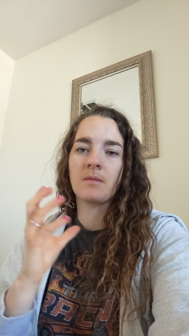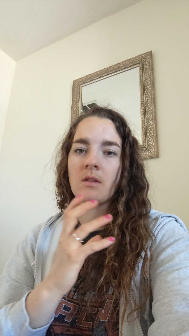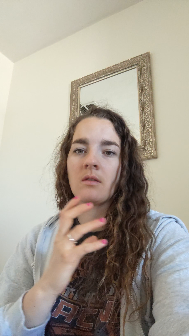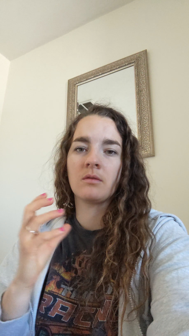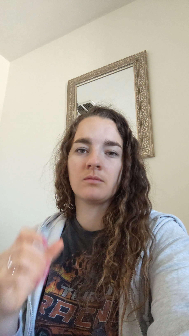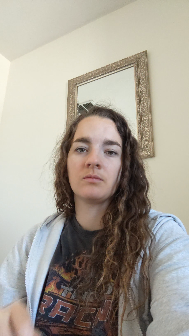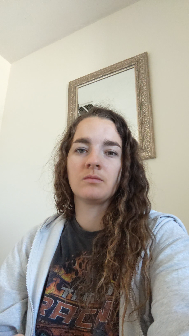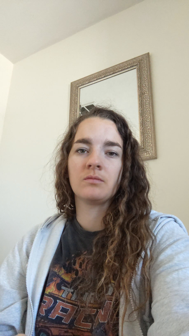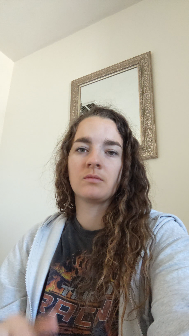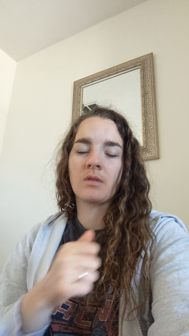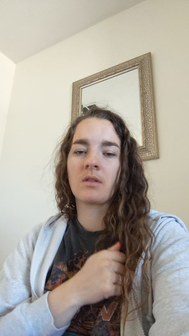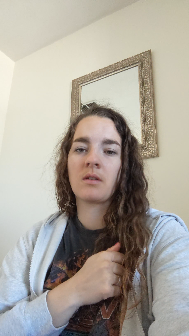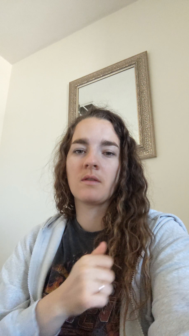love